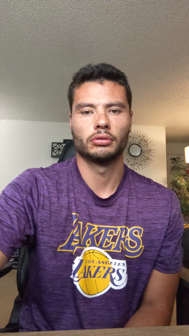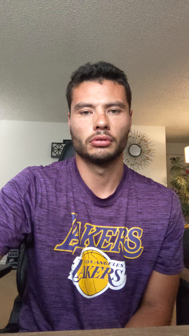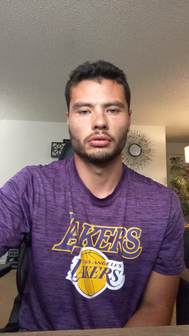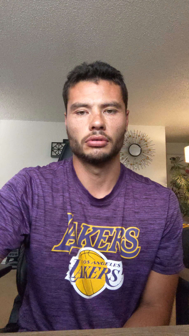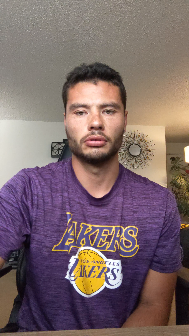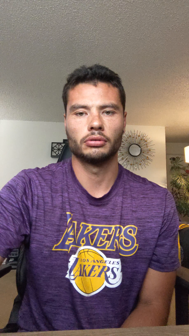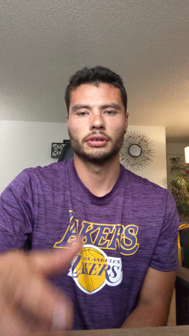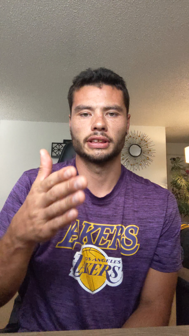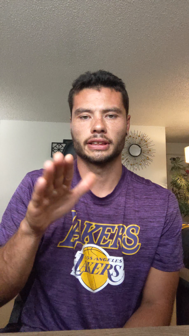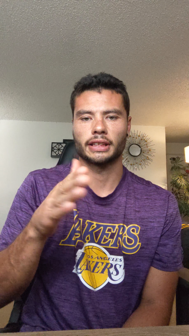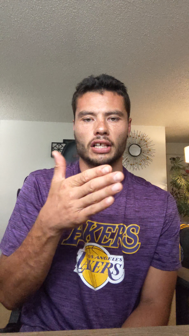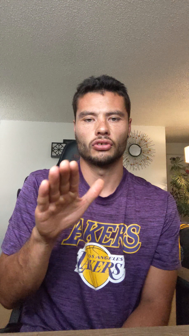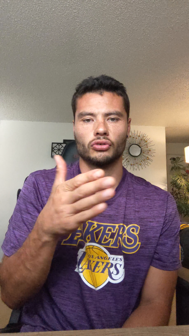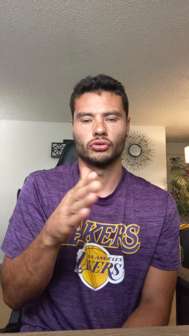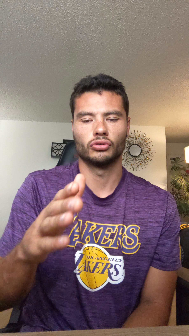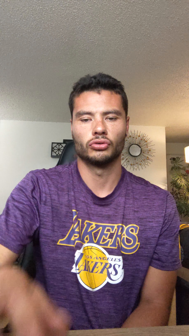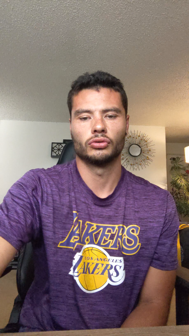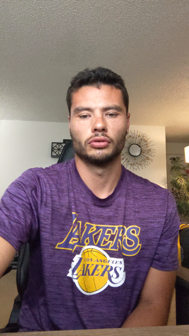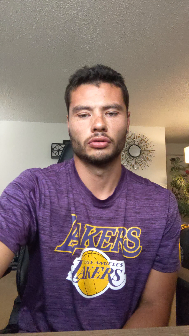share